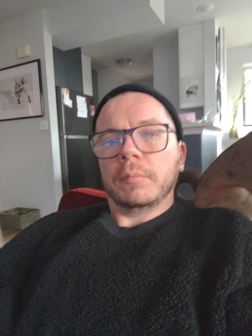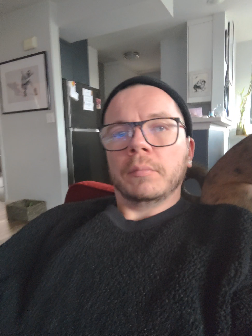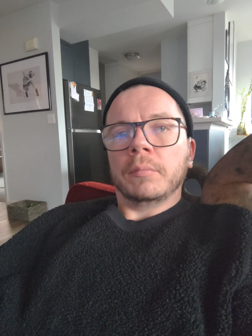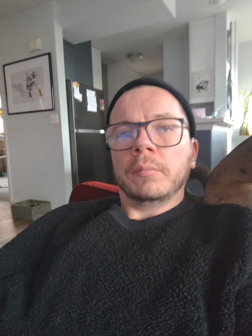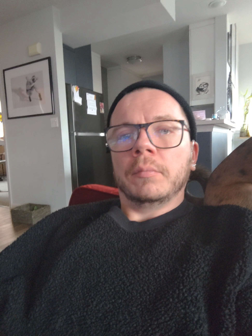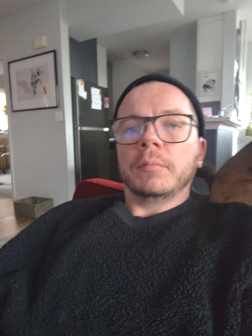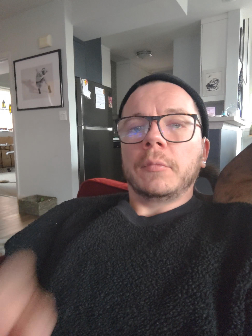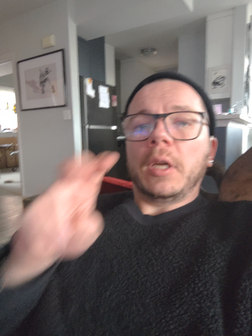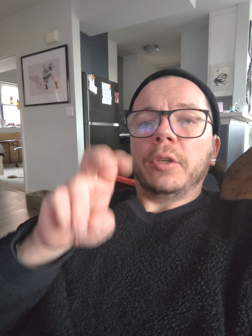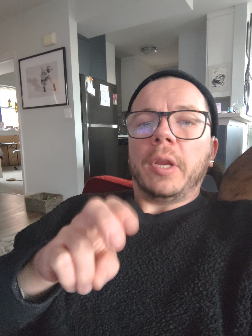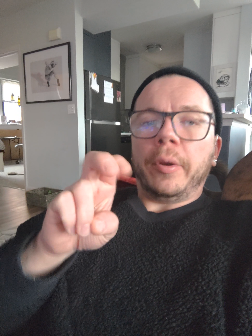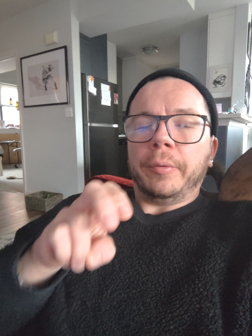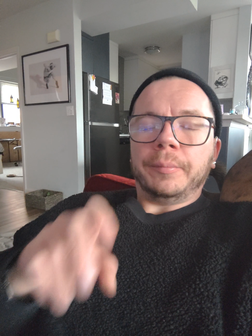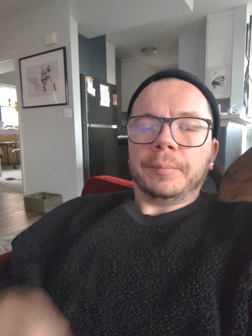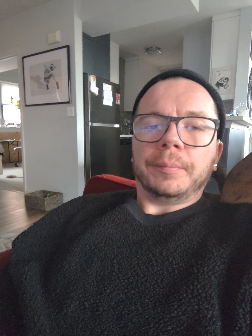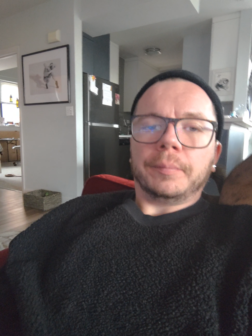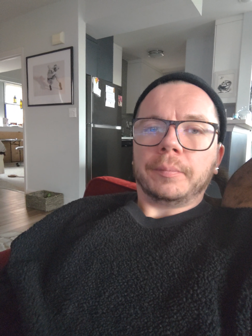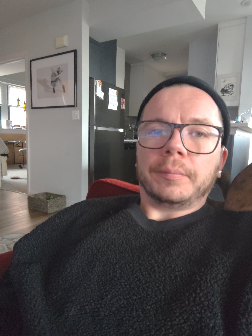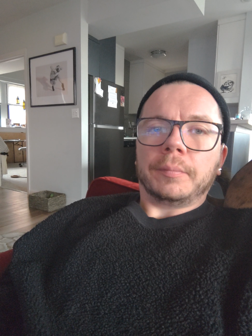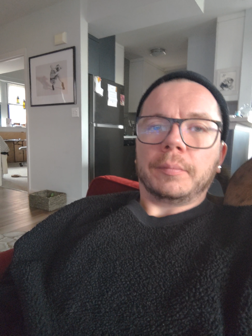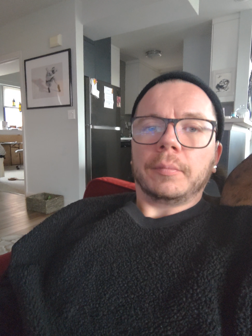chair